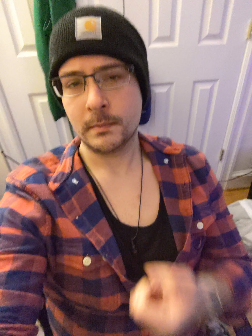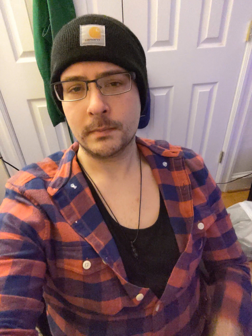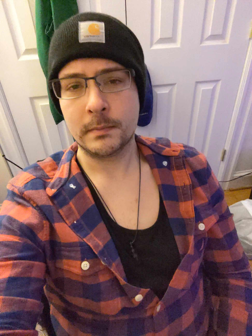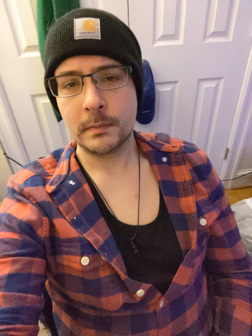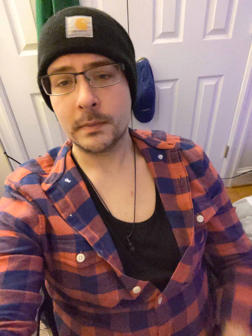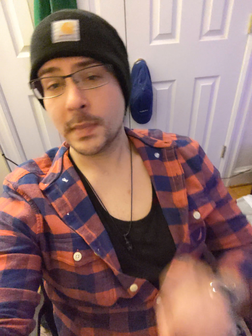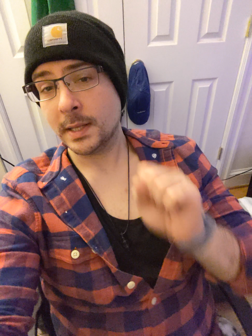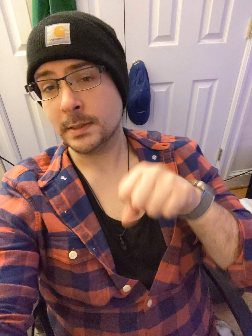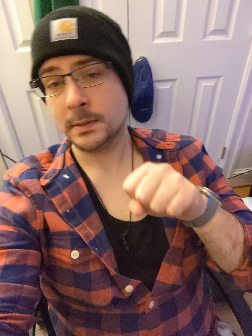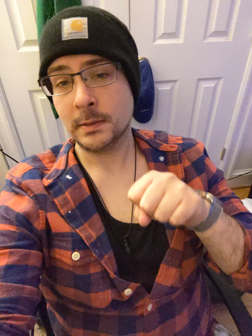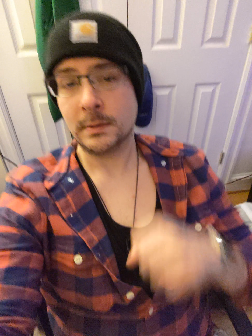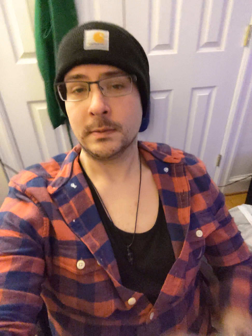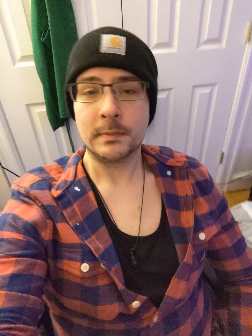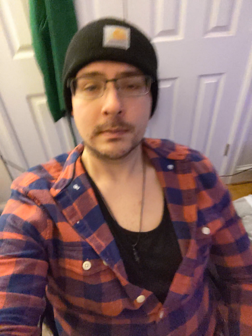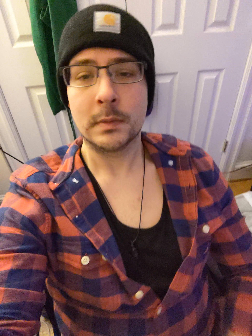yes